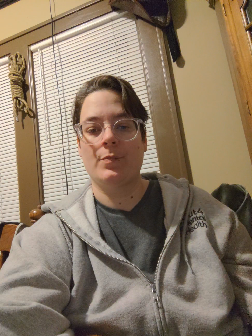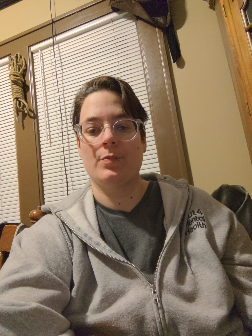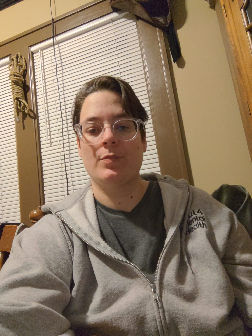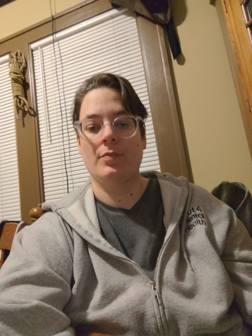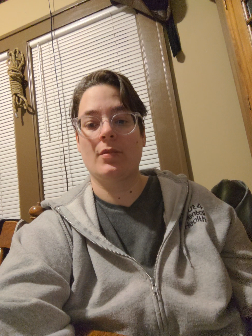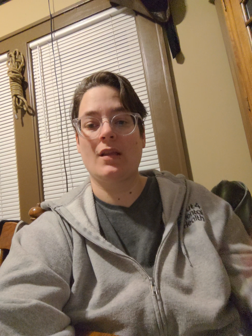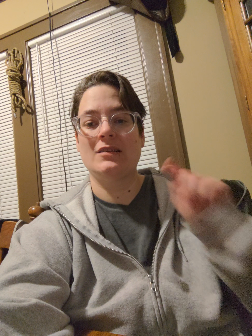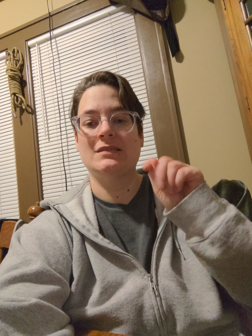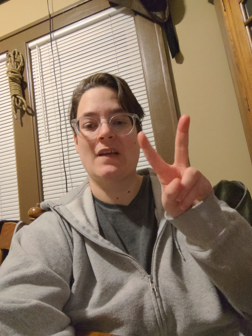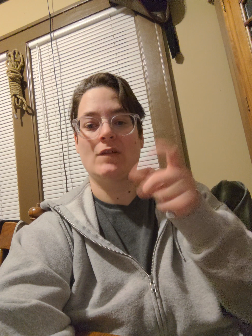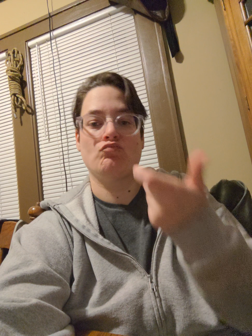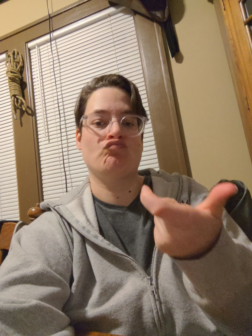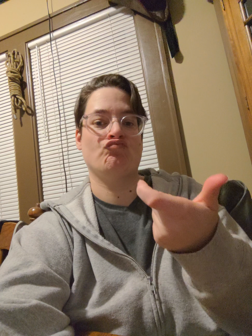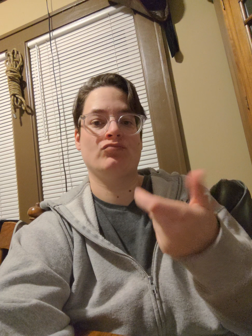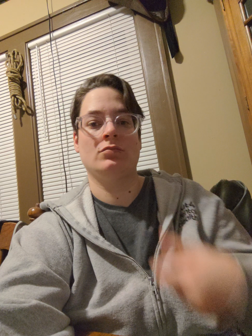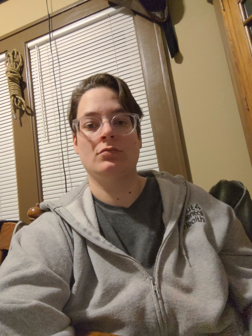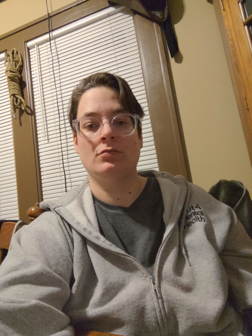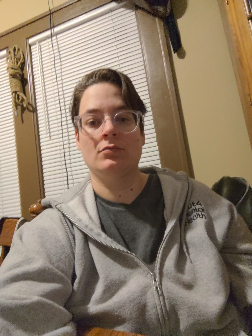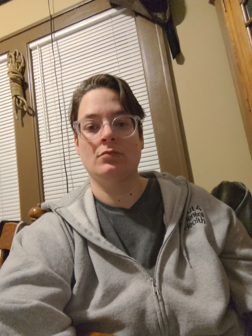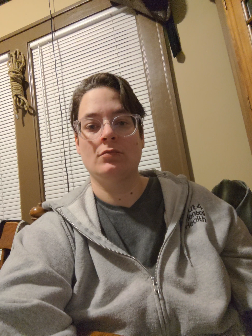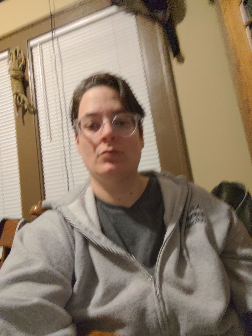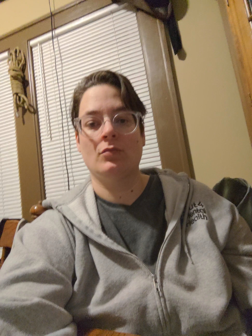TV